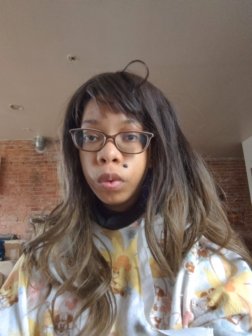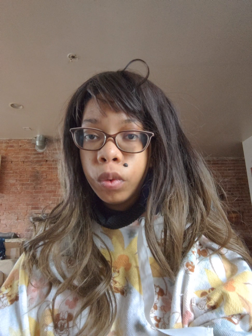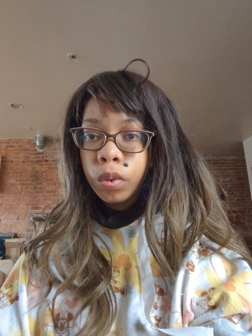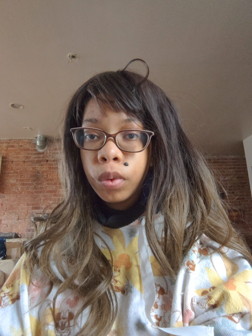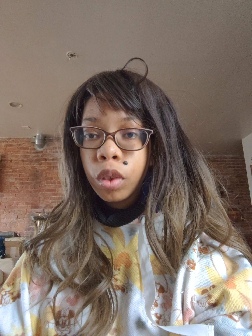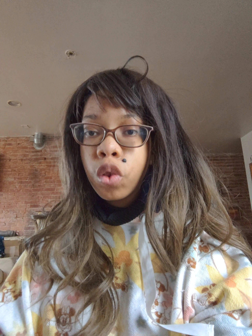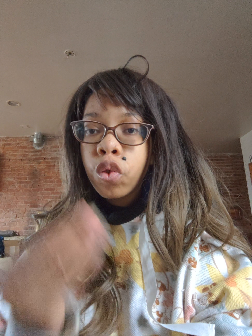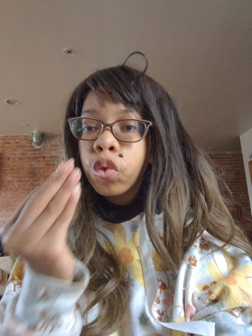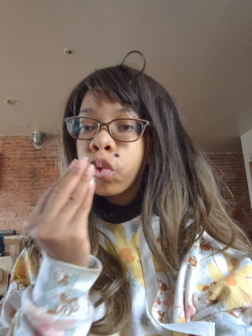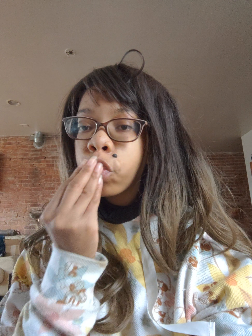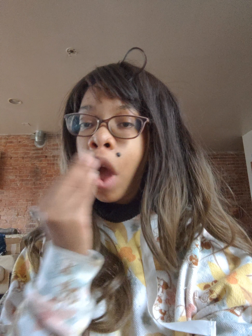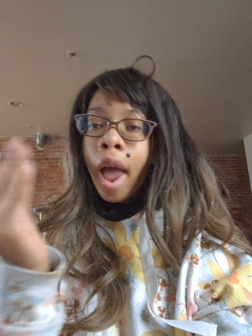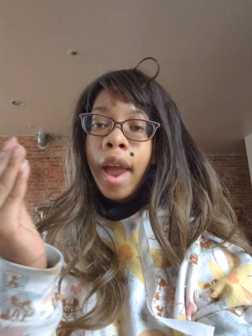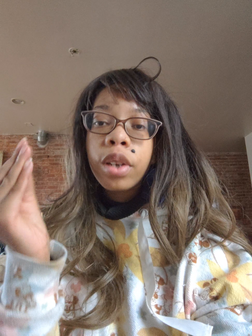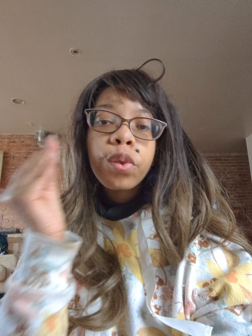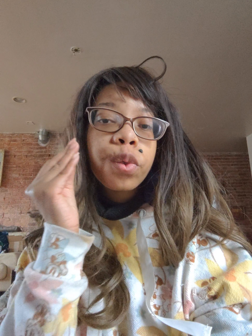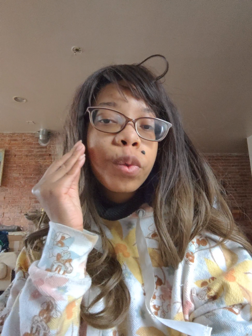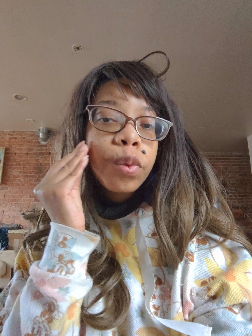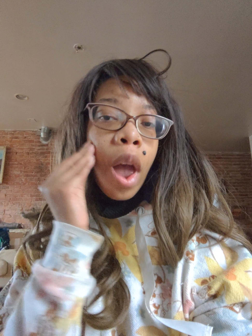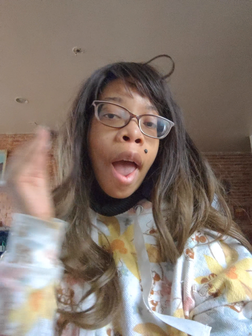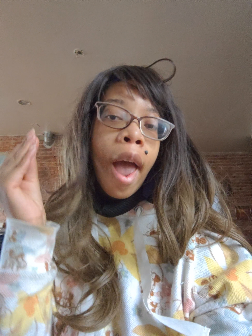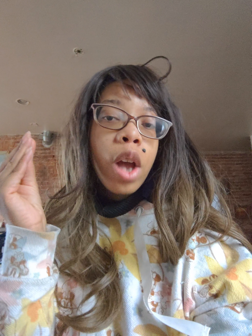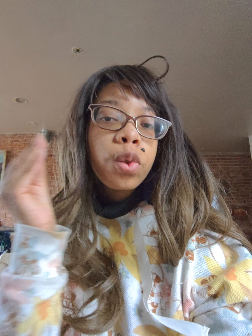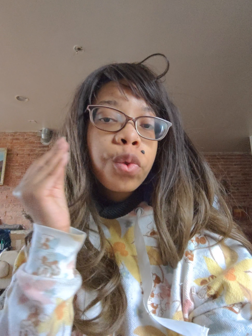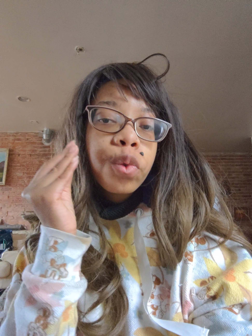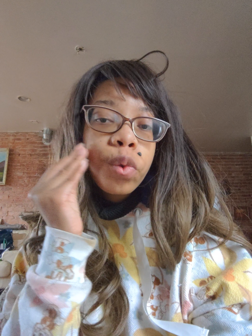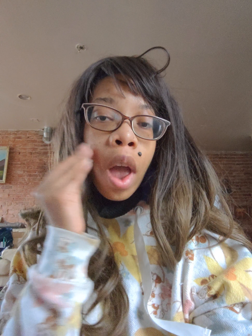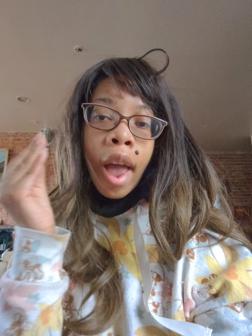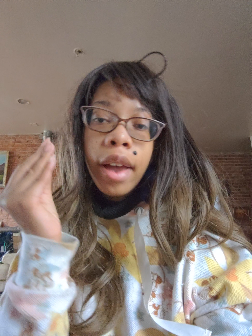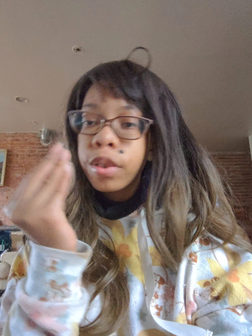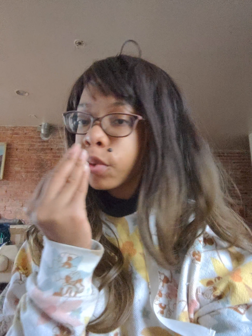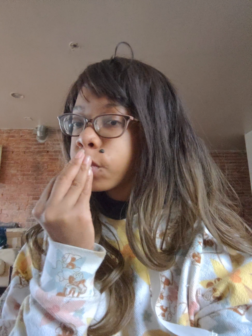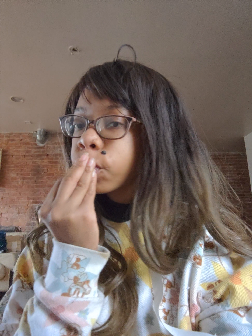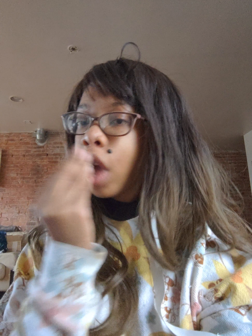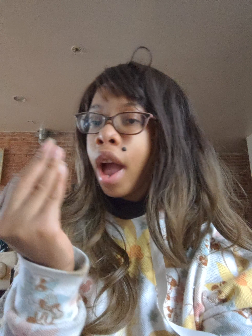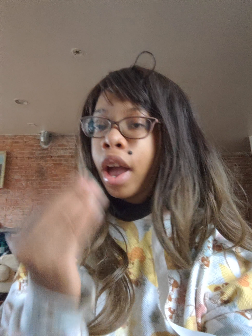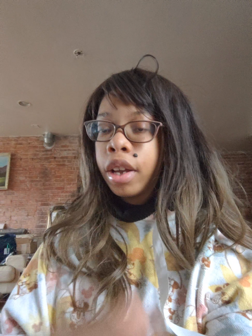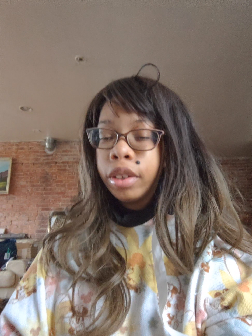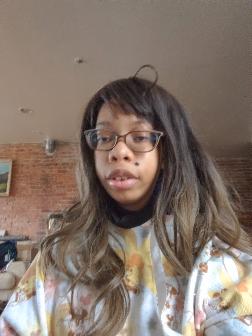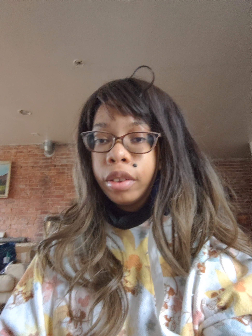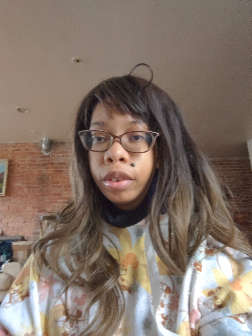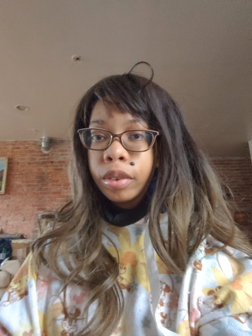kiss